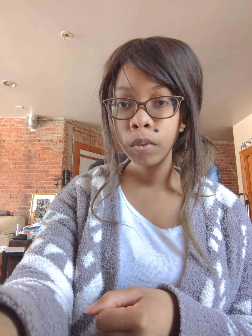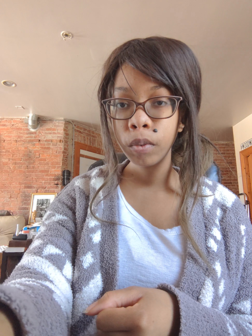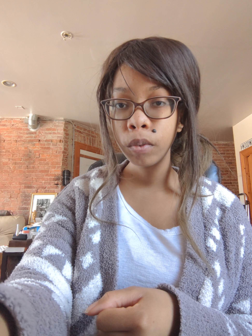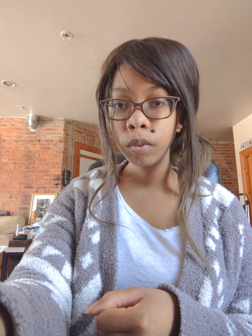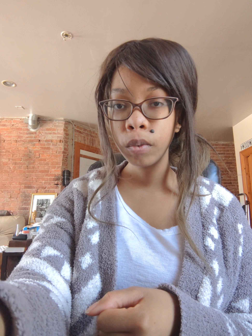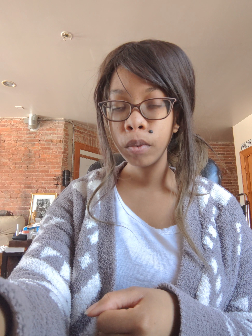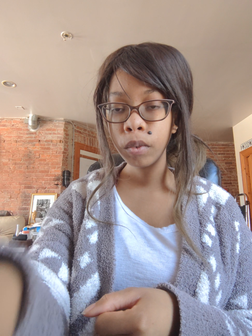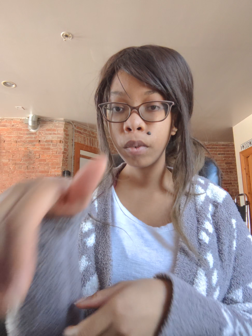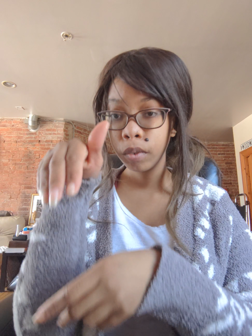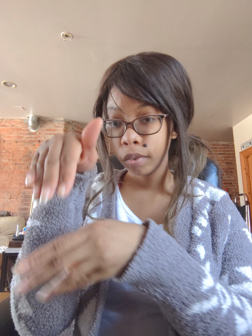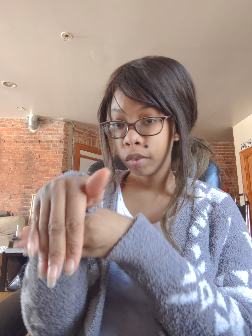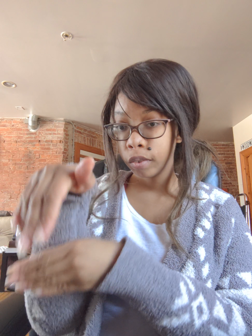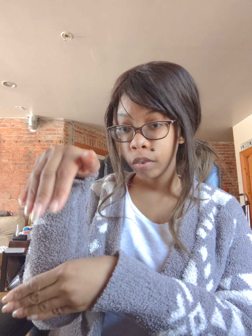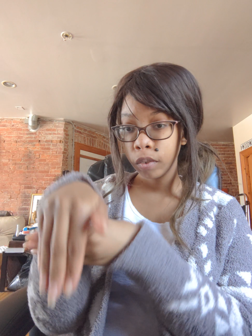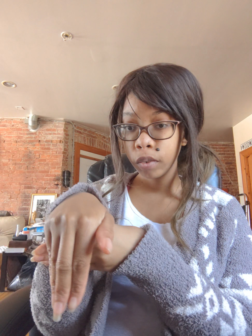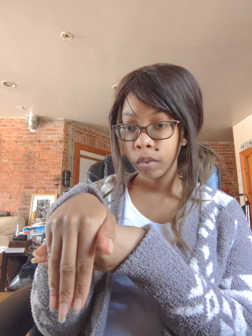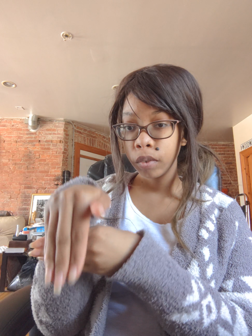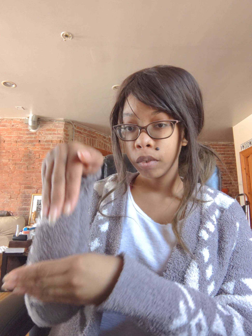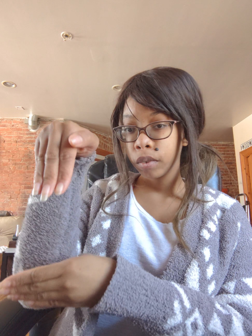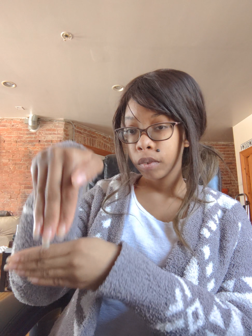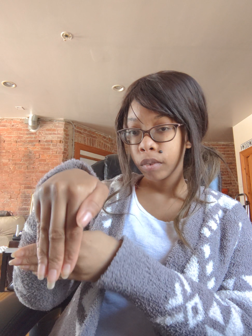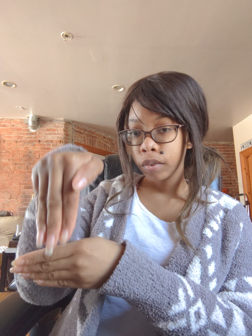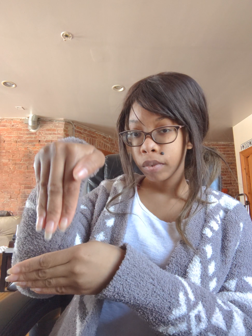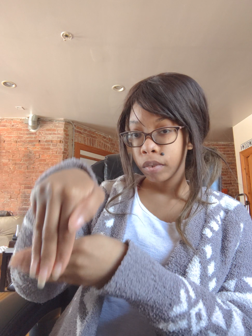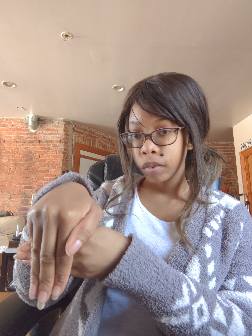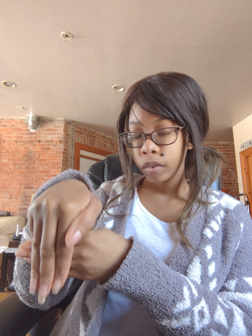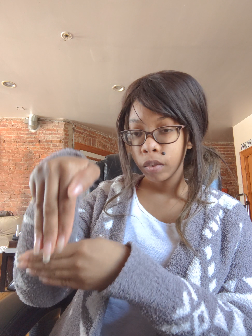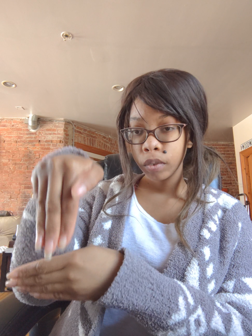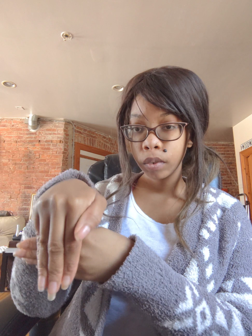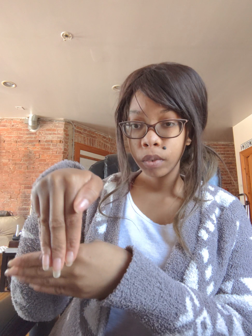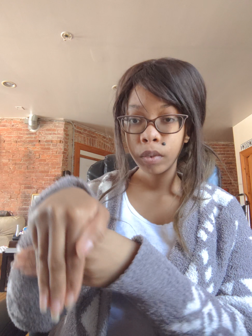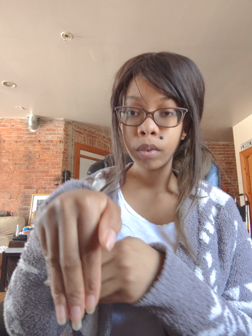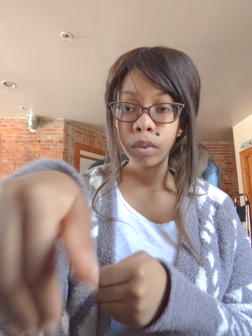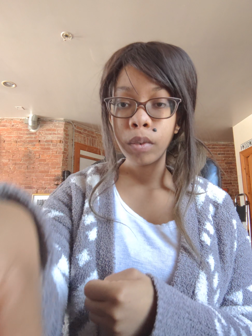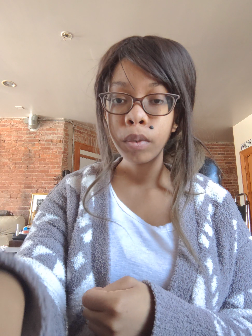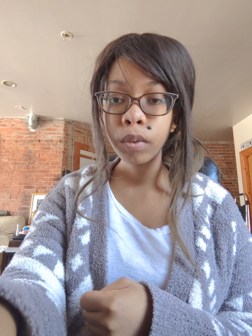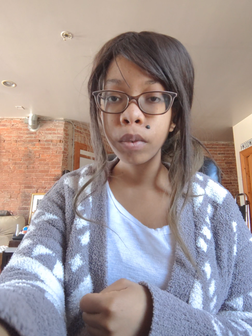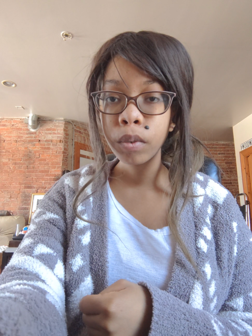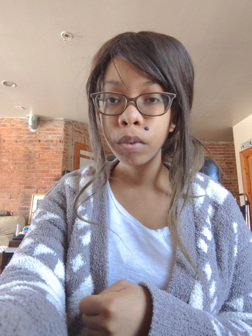night